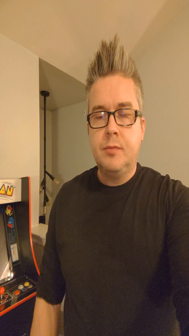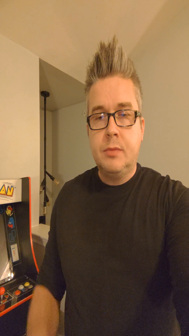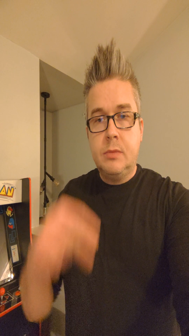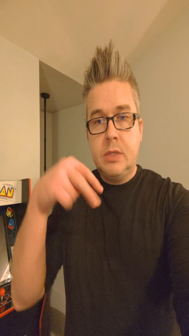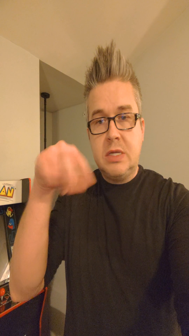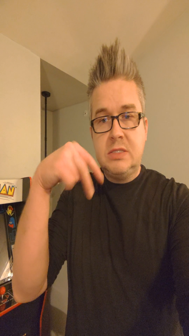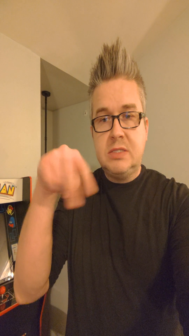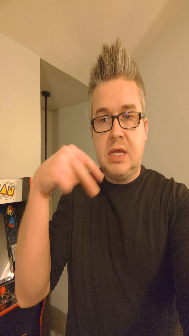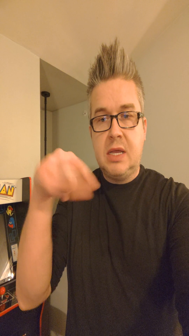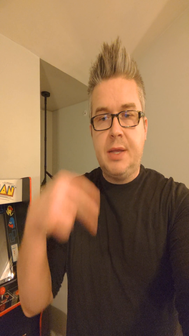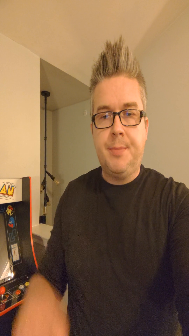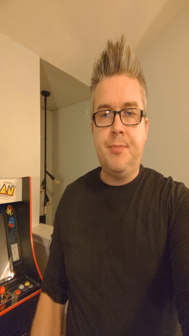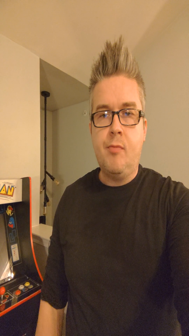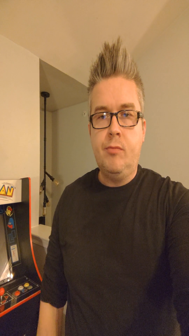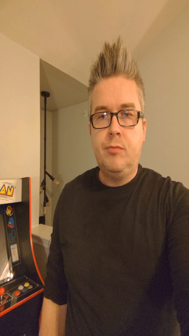dance